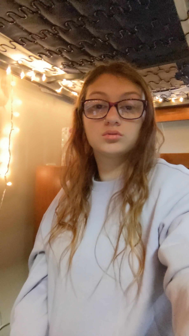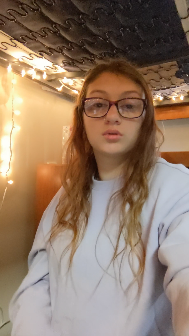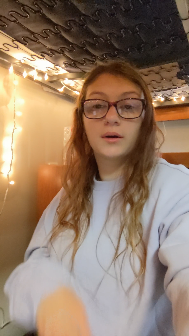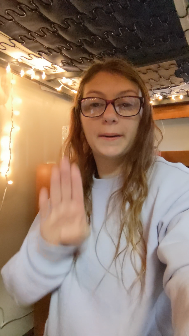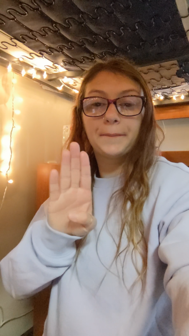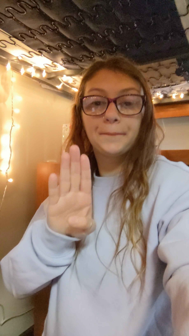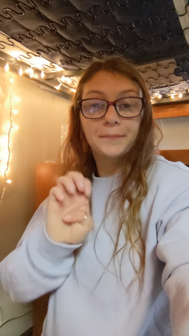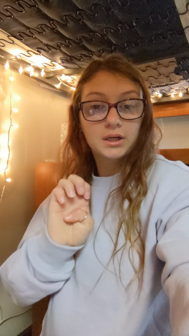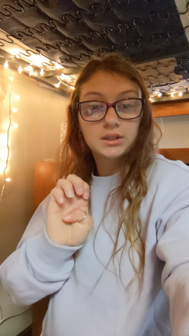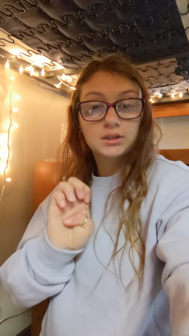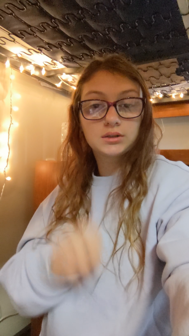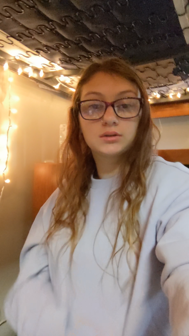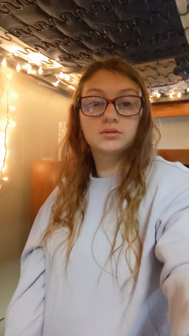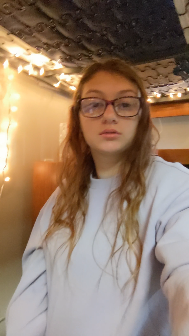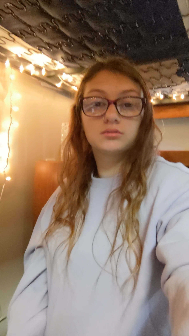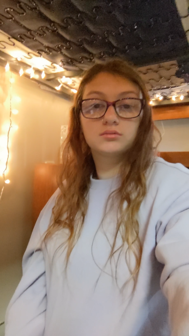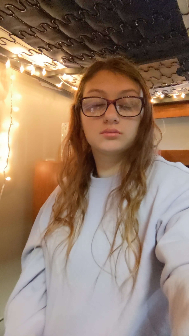be